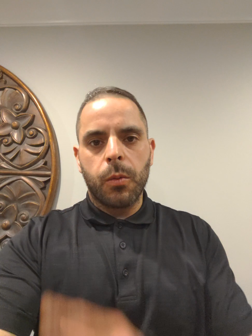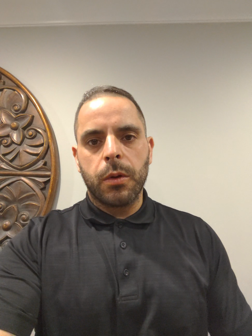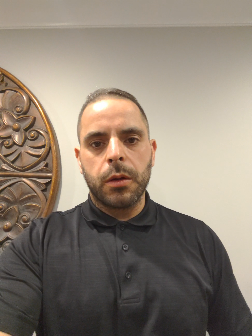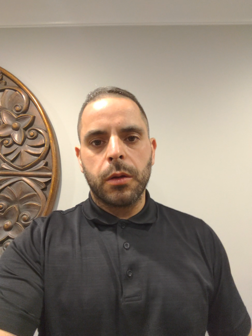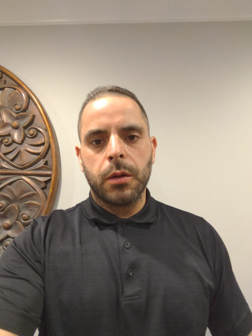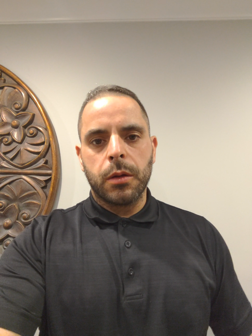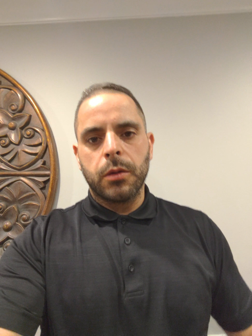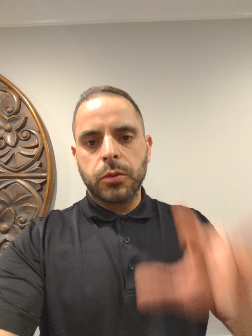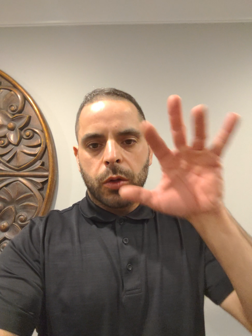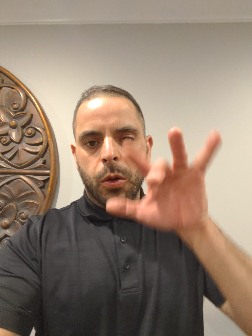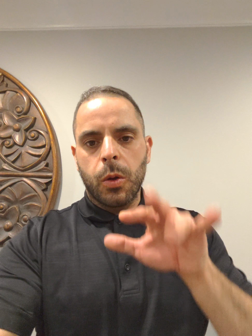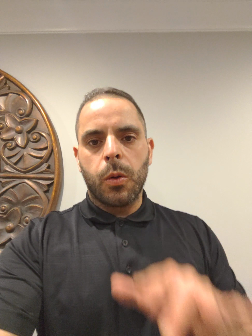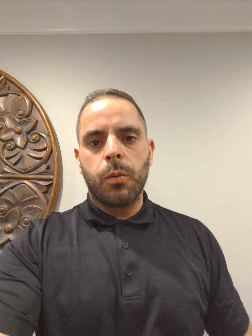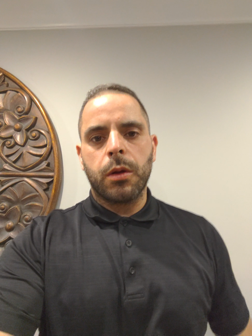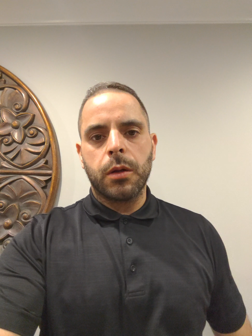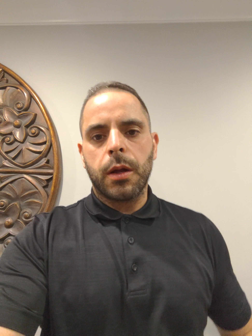snow